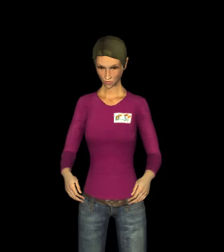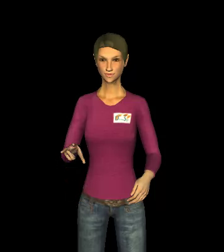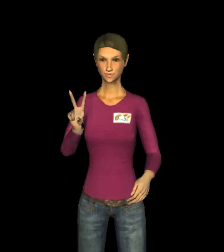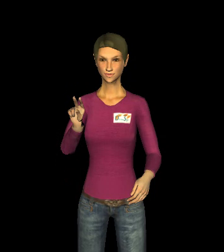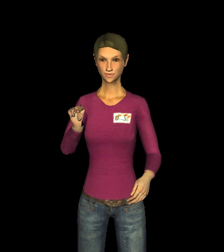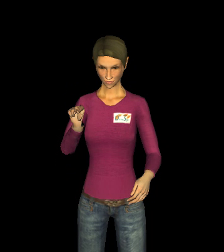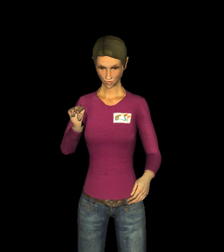30